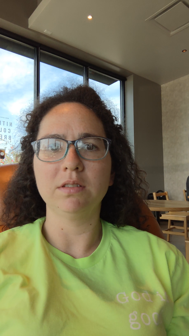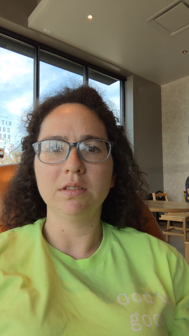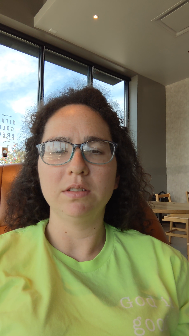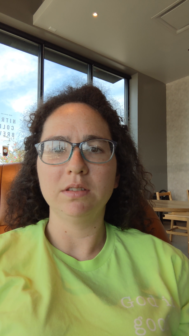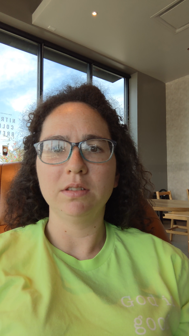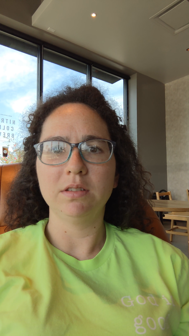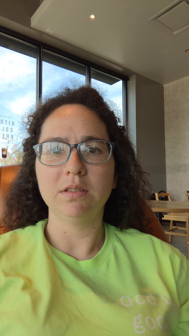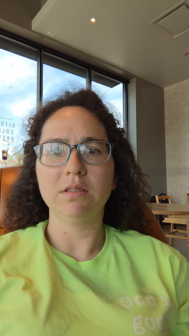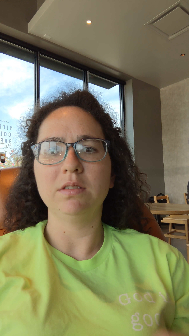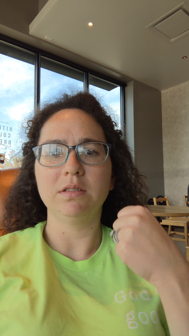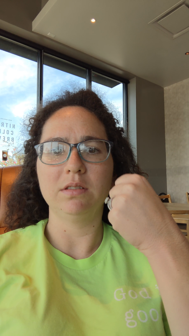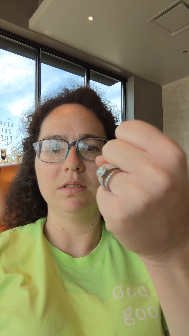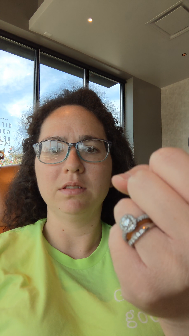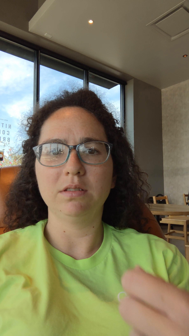drive